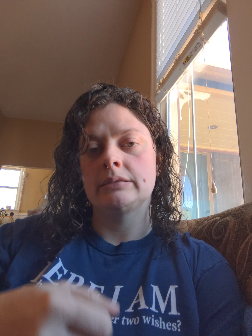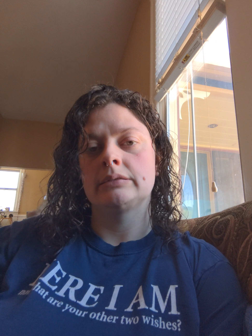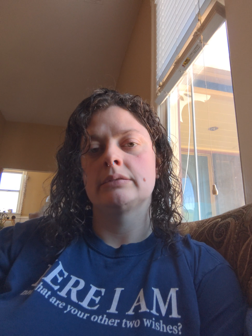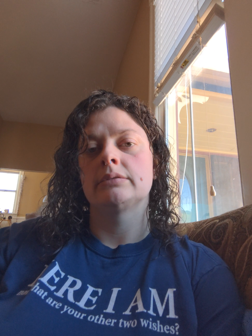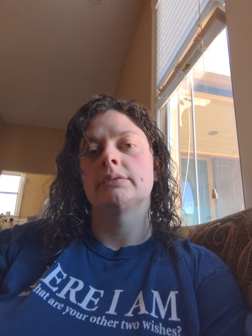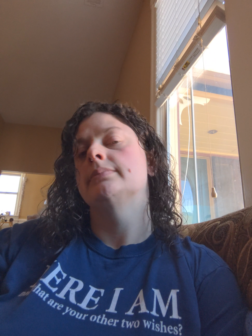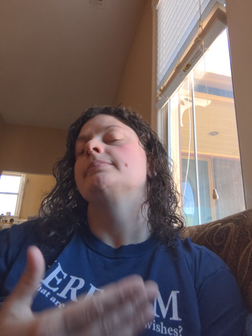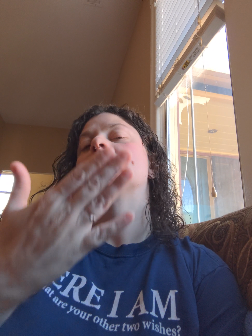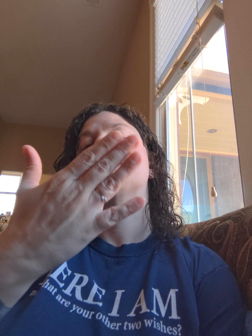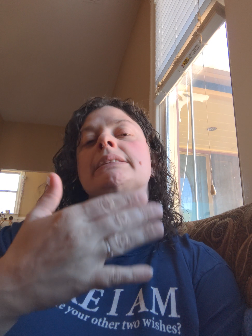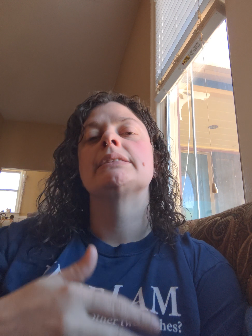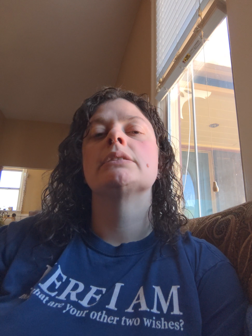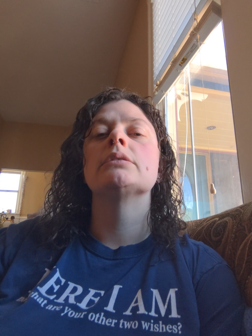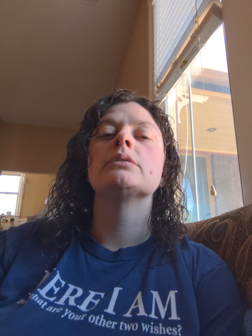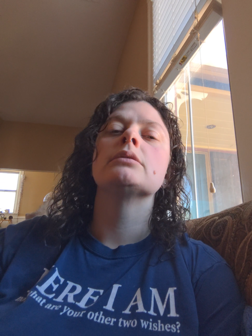mitten